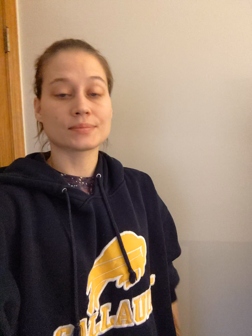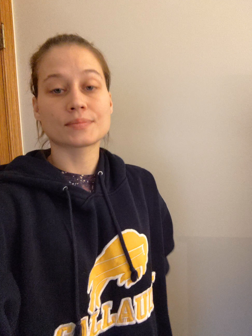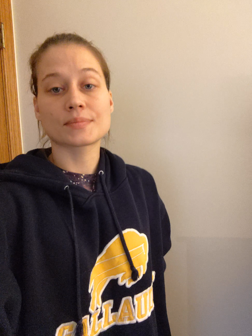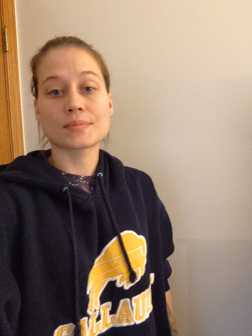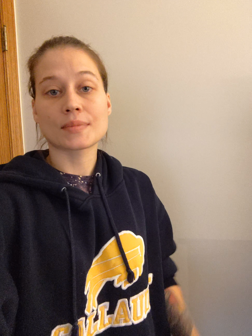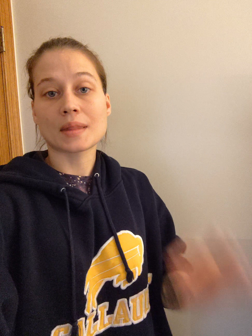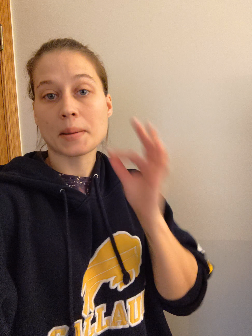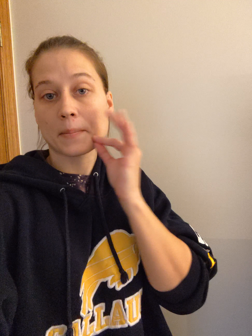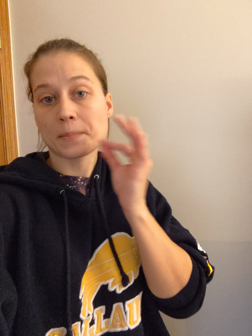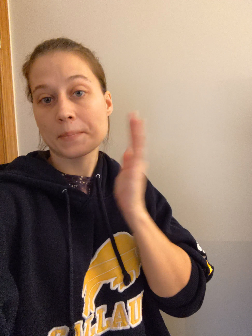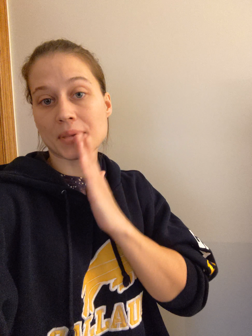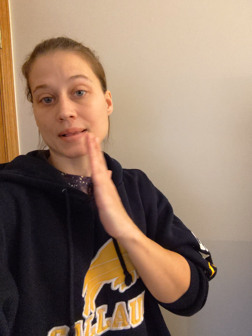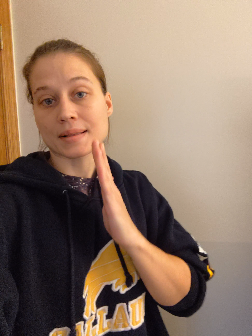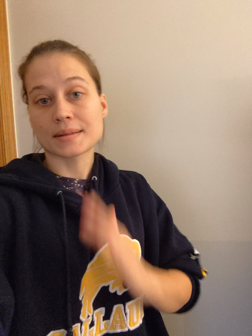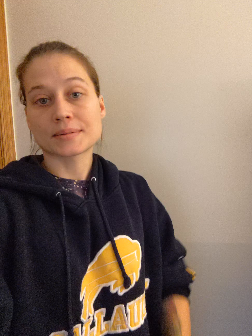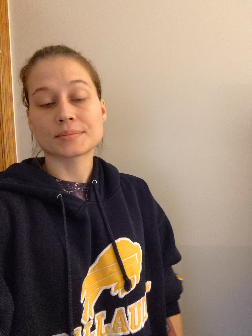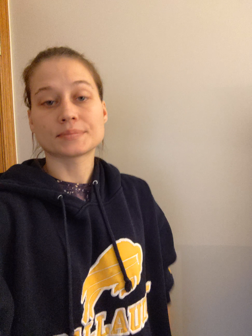bee